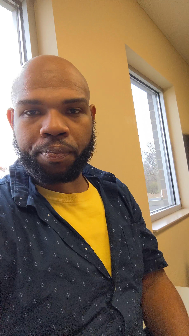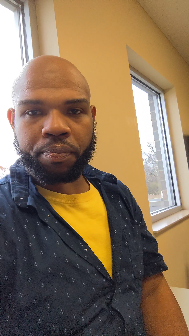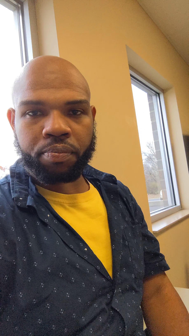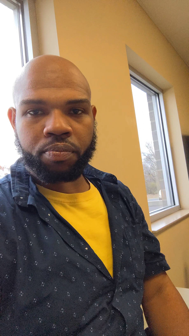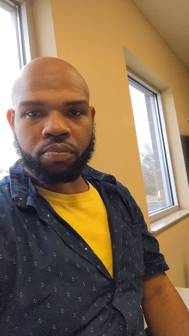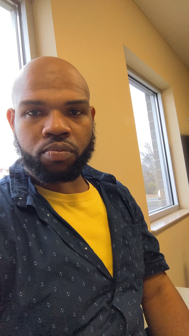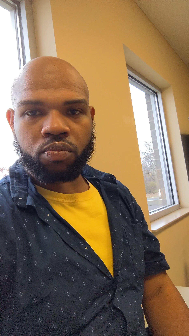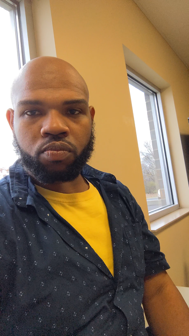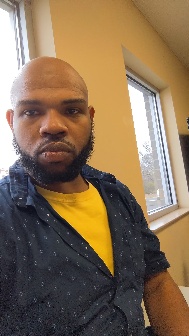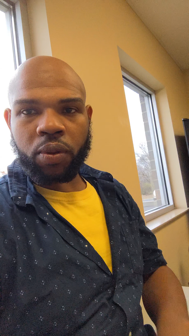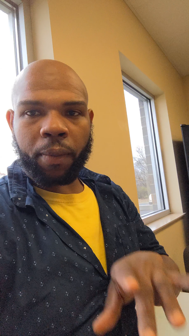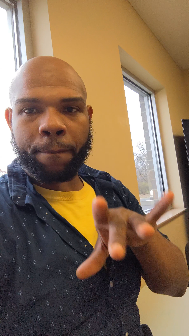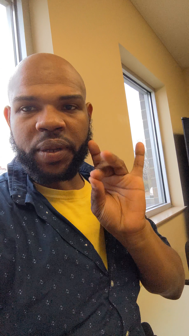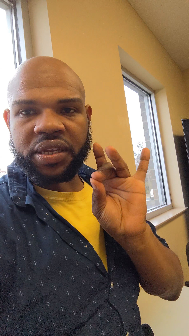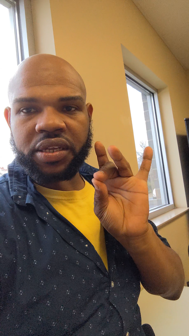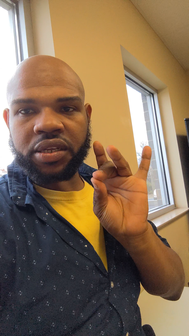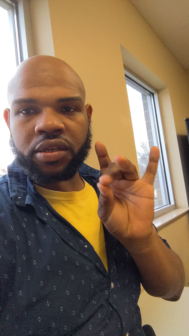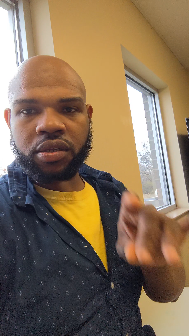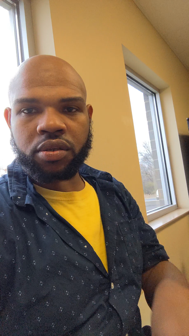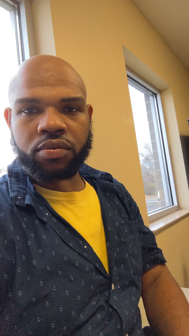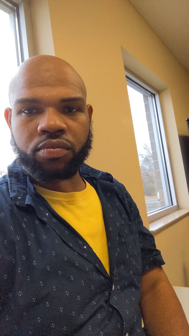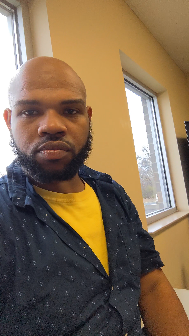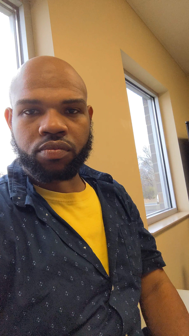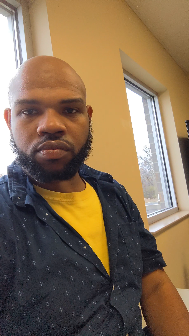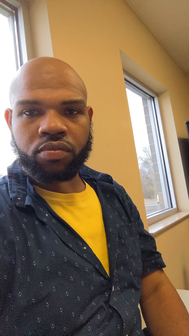pick